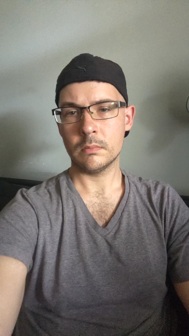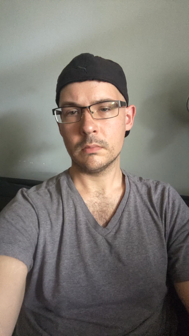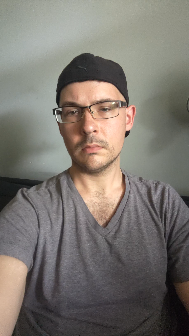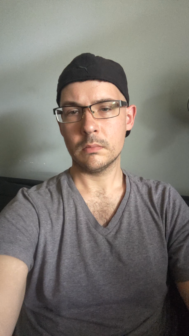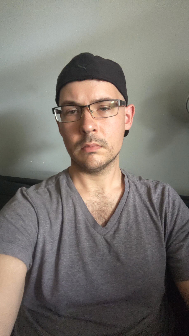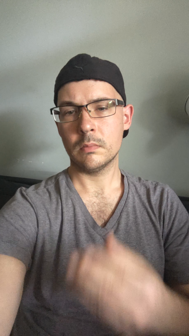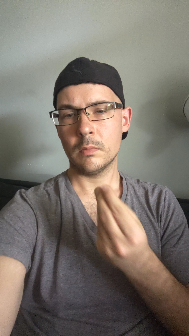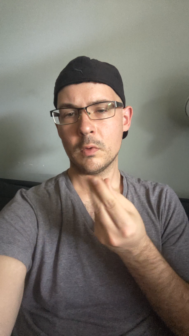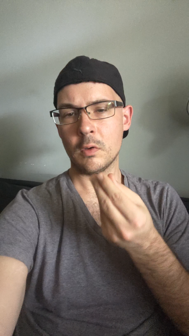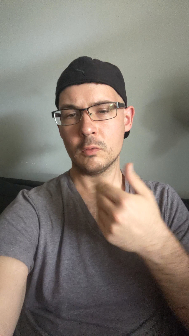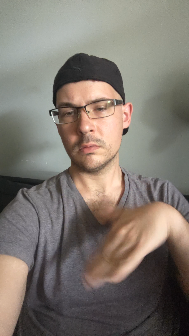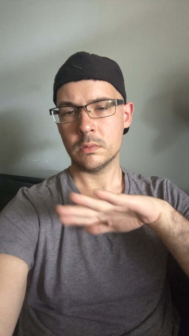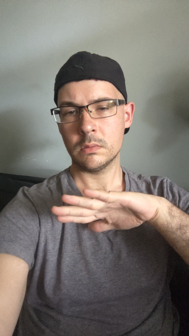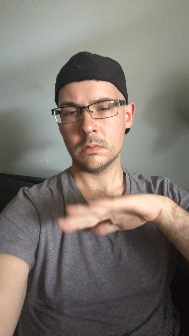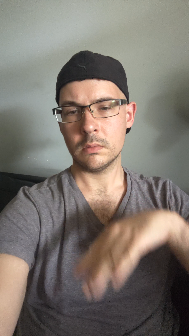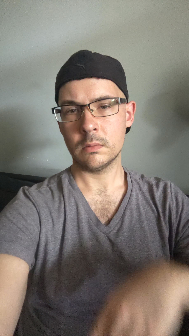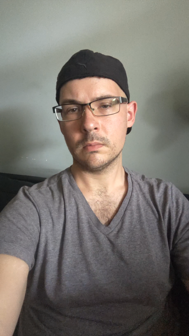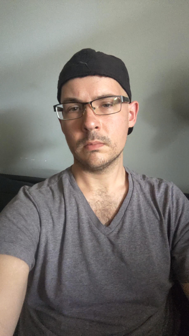garden